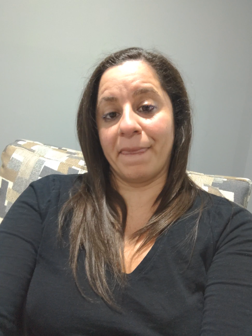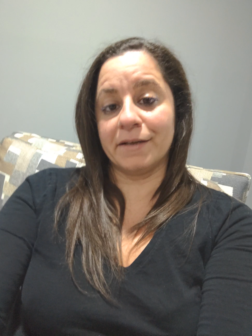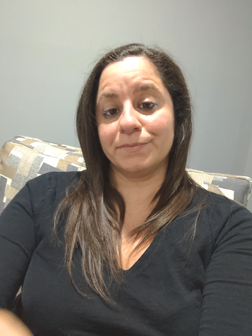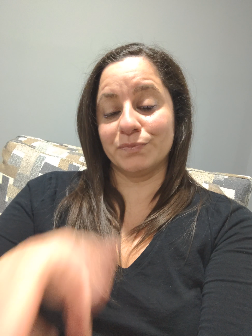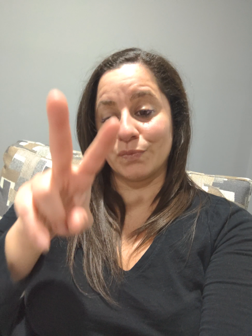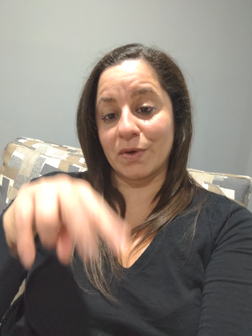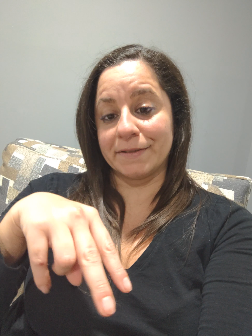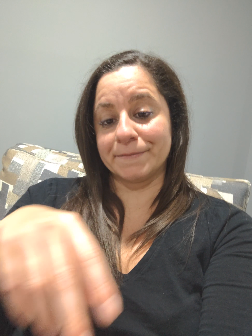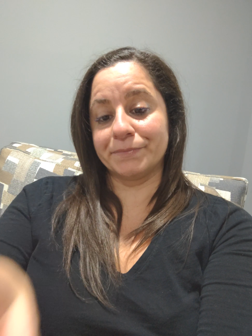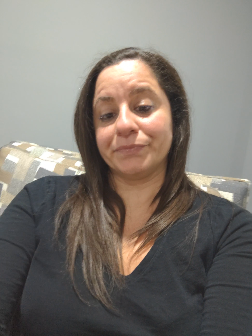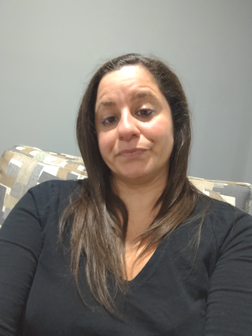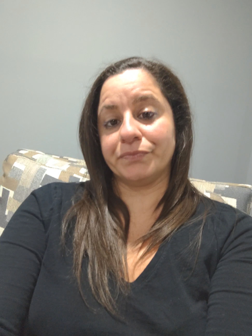read